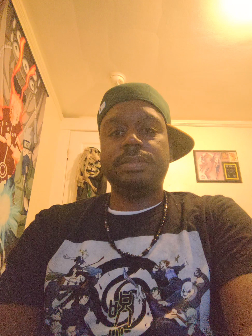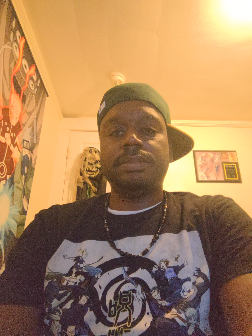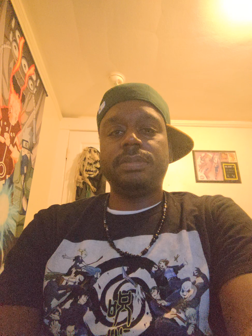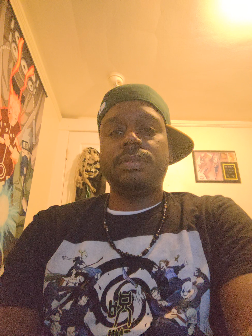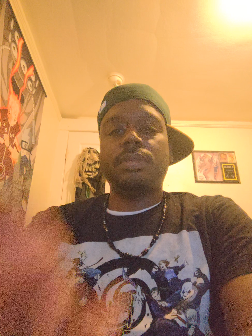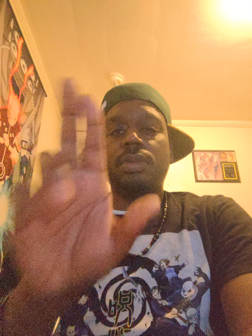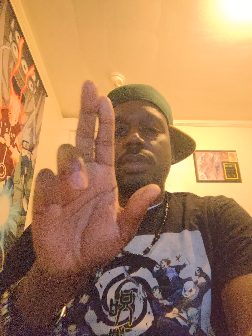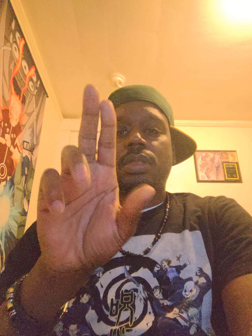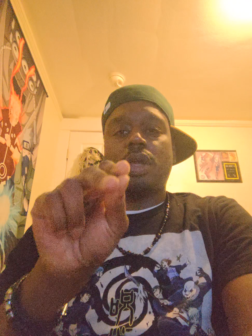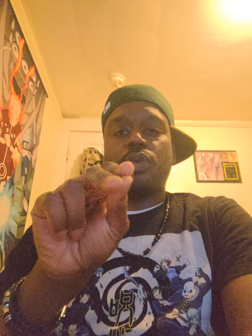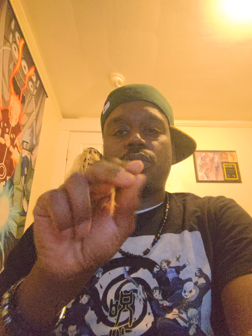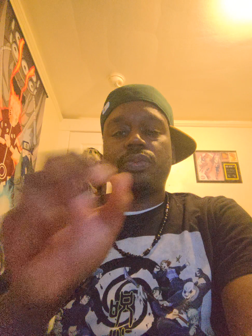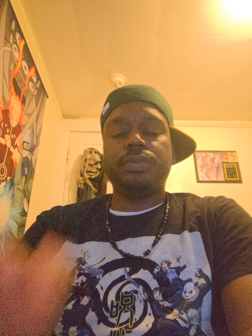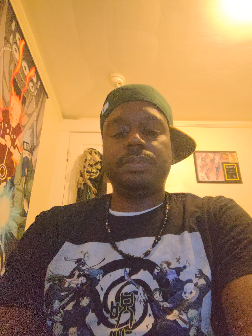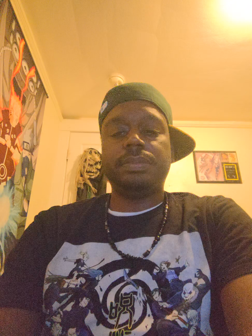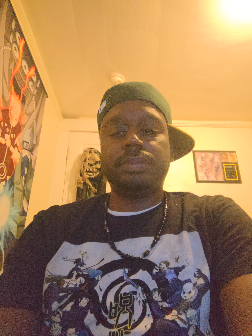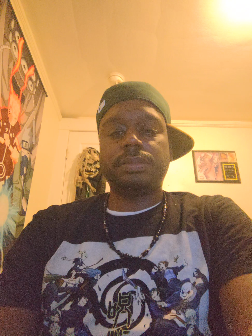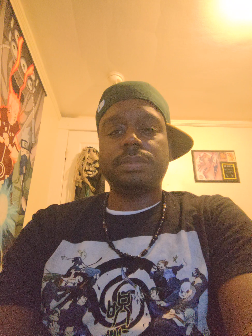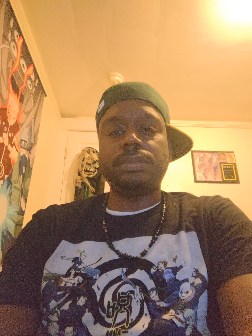no